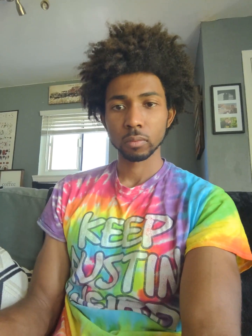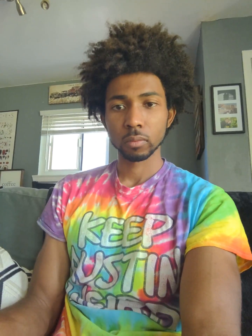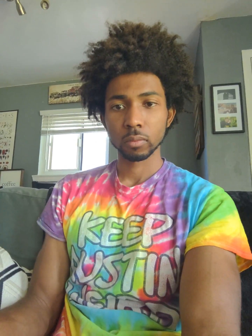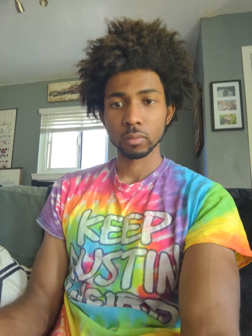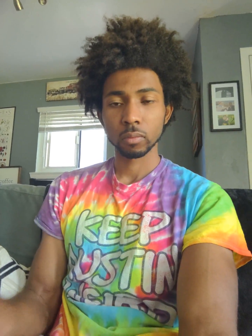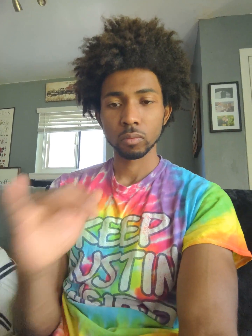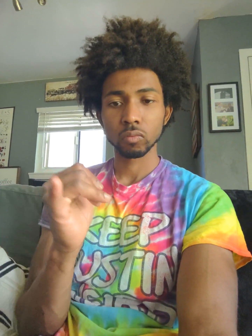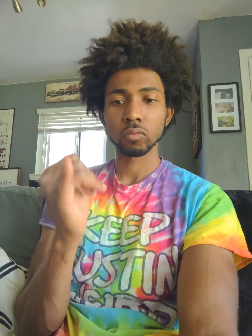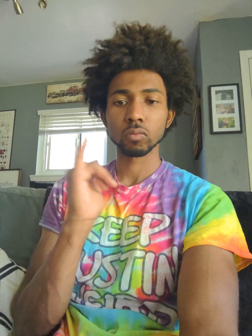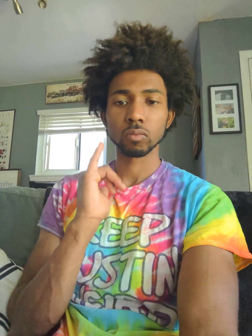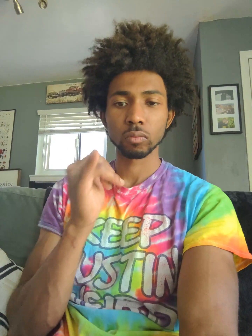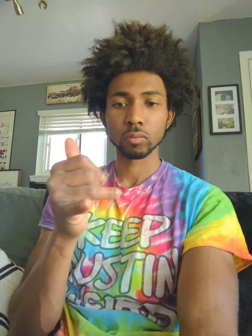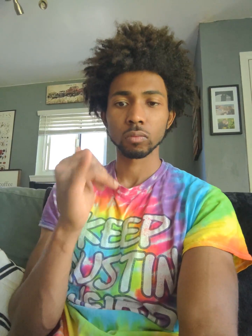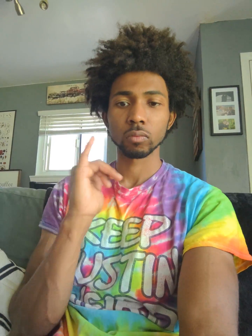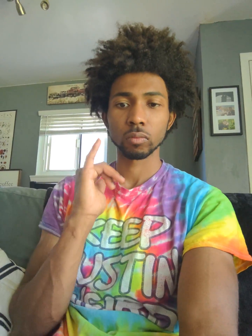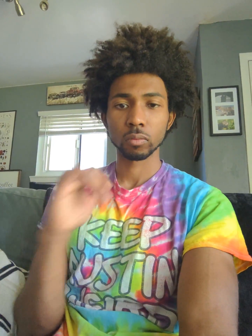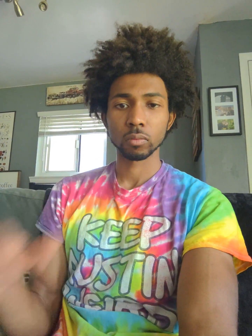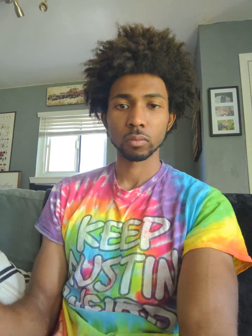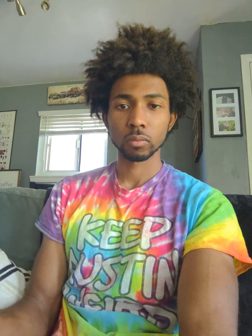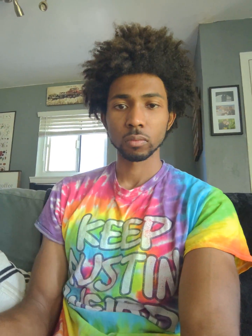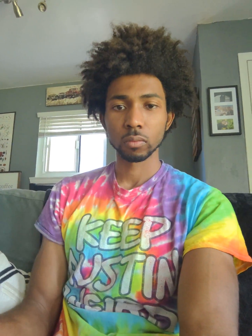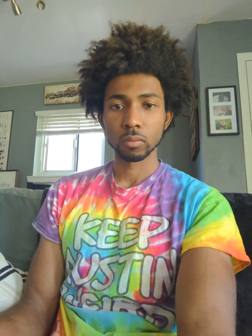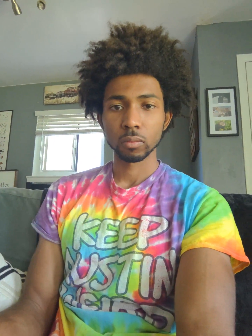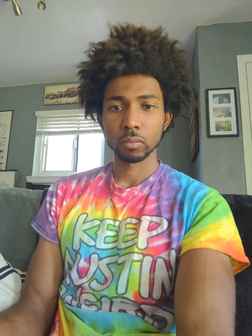rocking chair